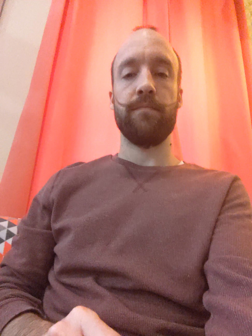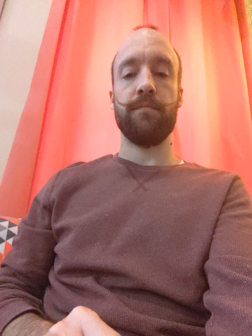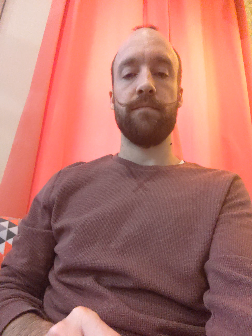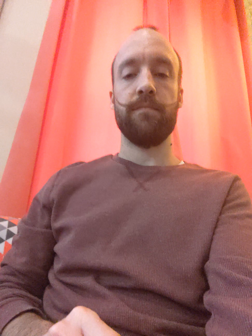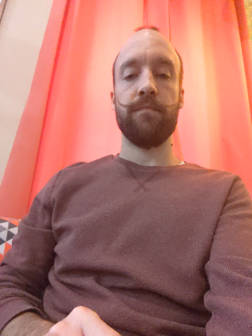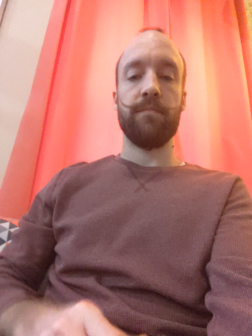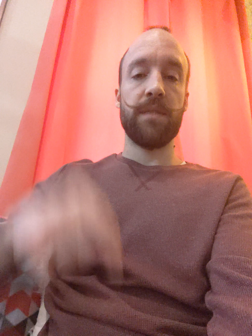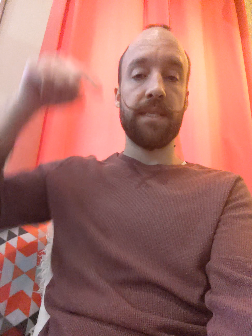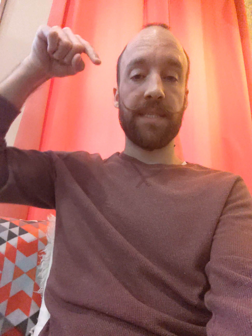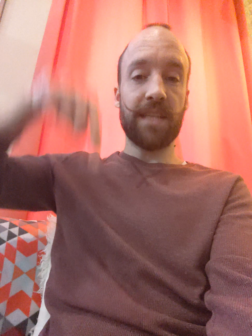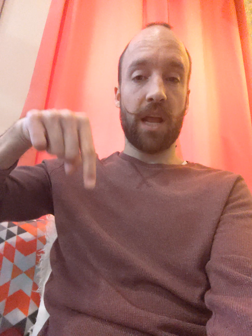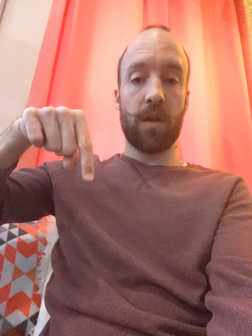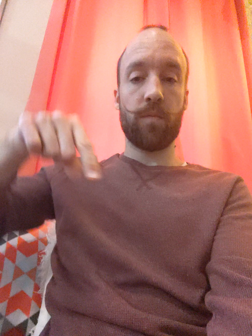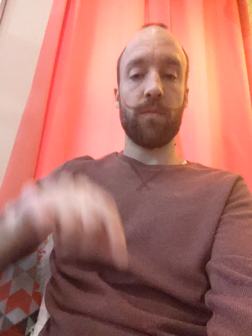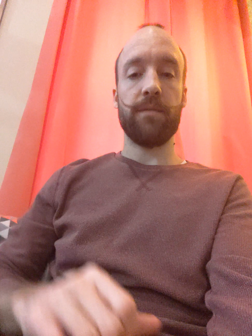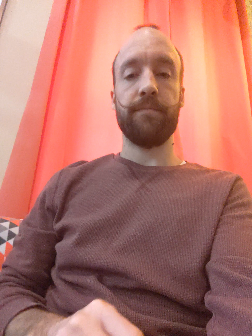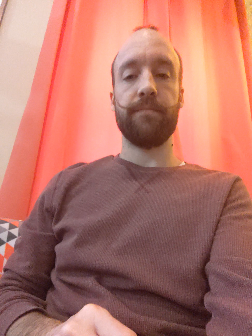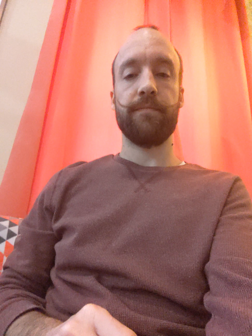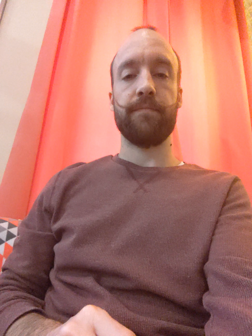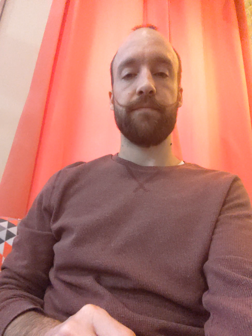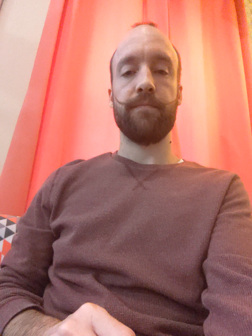down